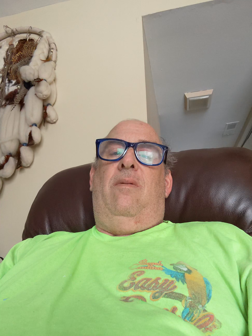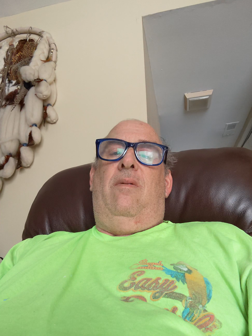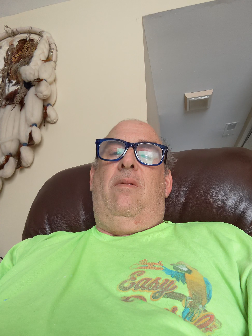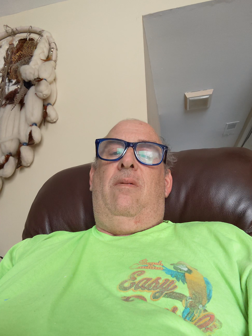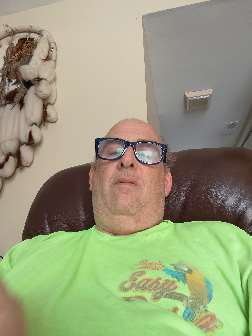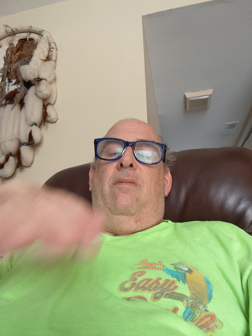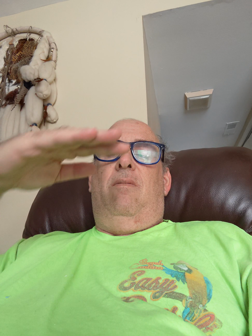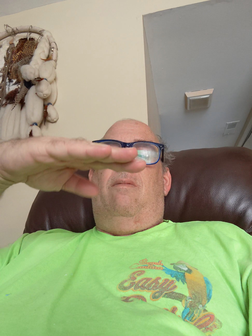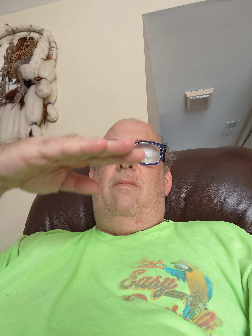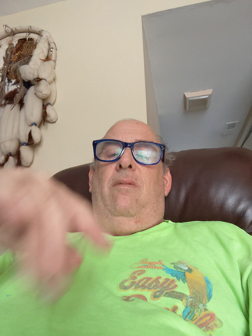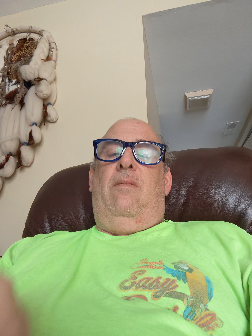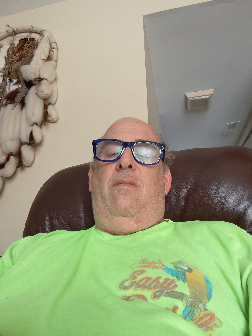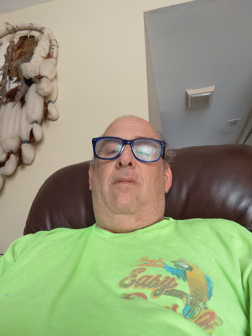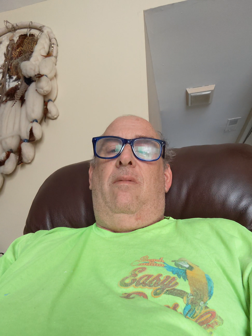table